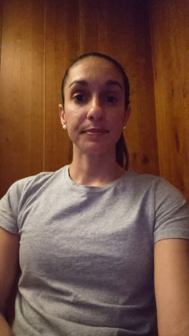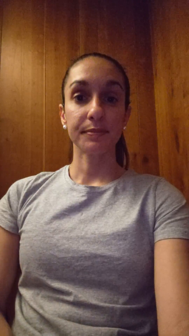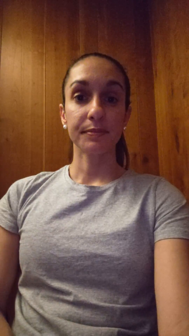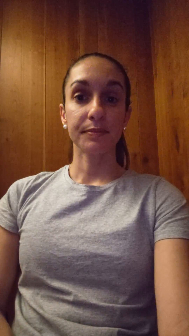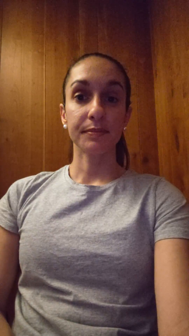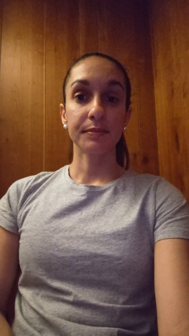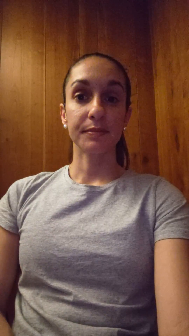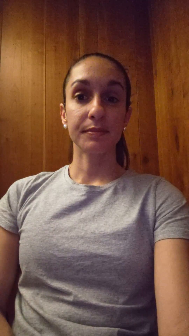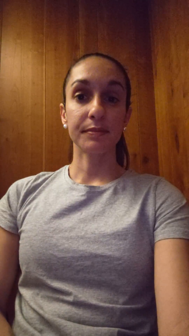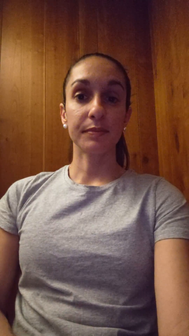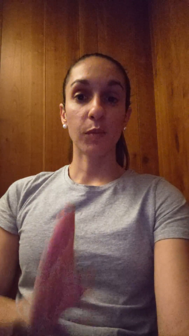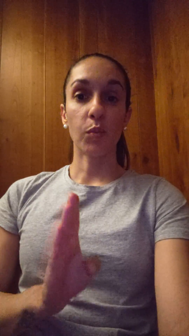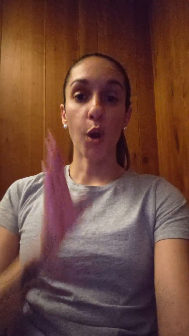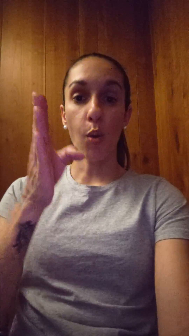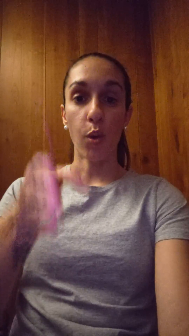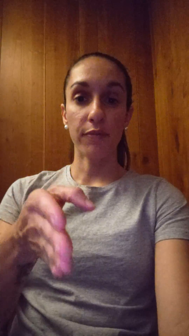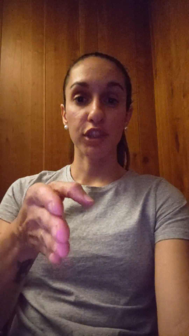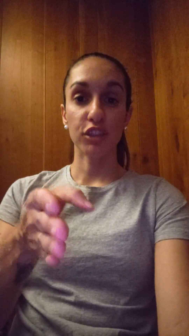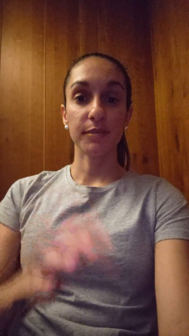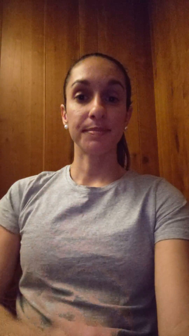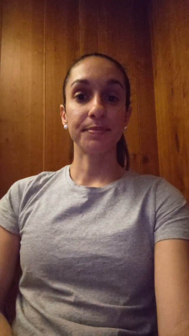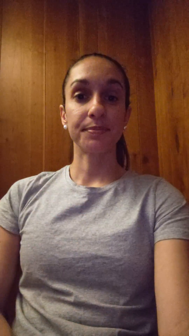over